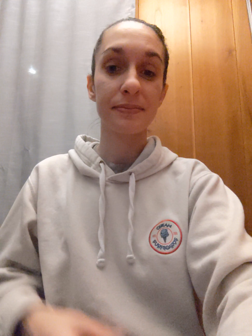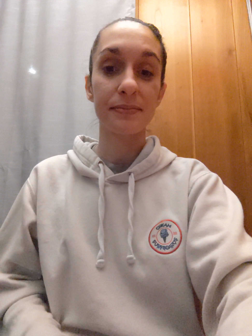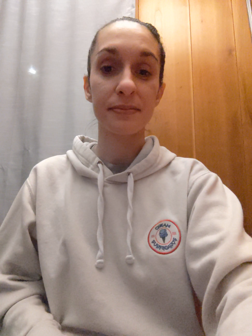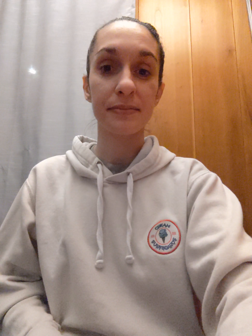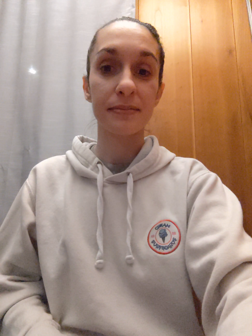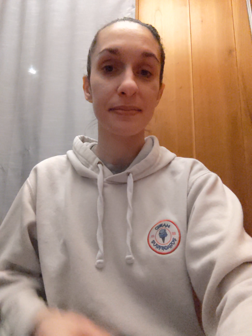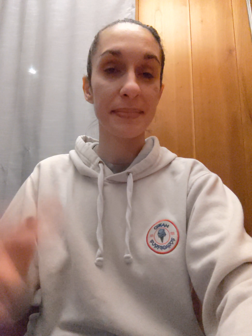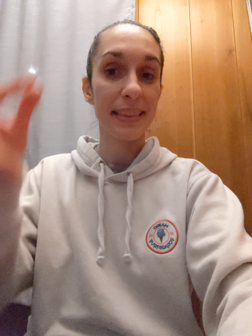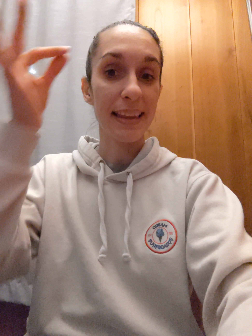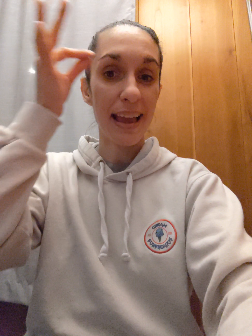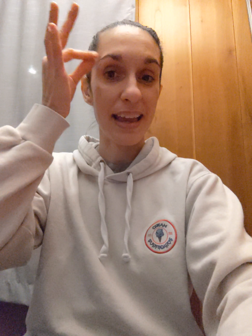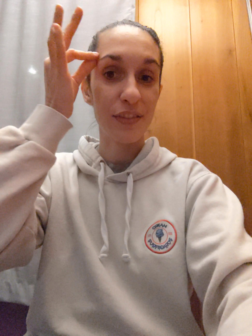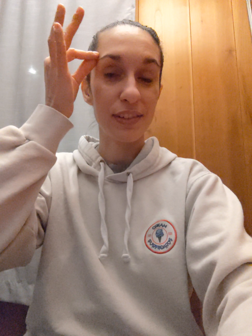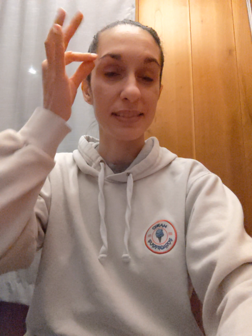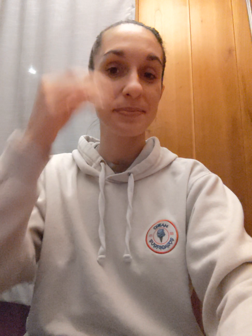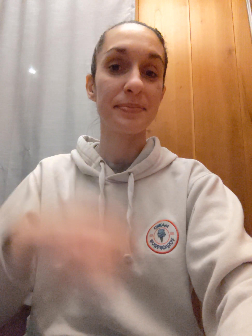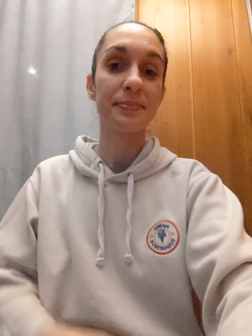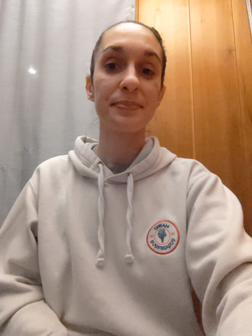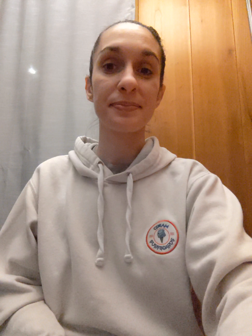hair